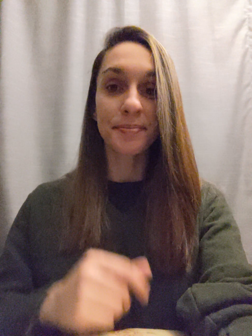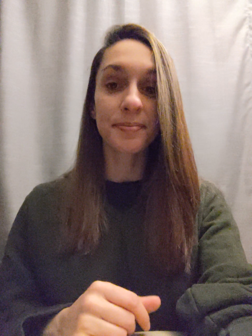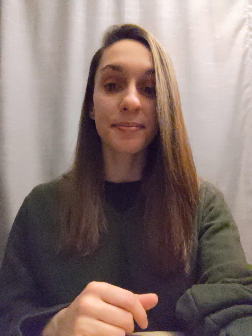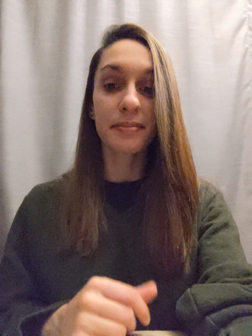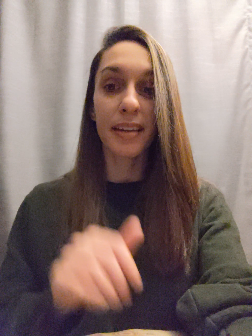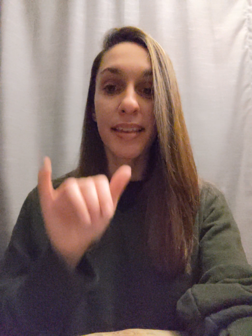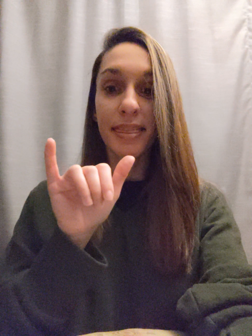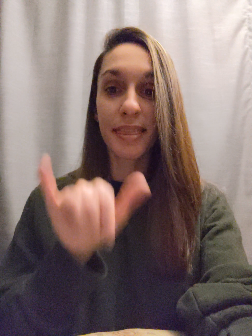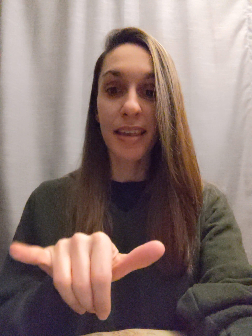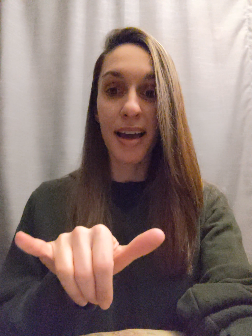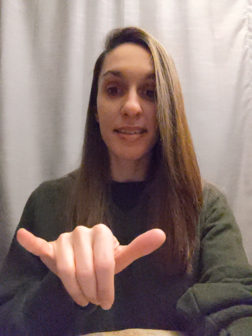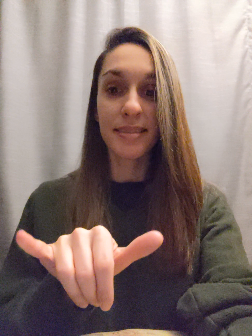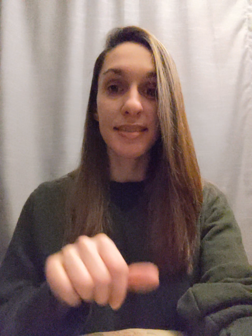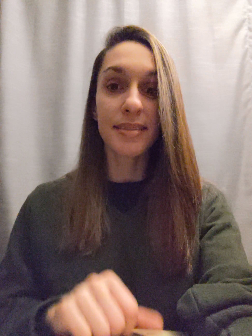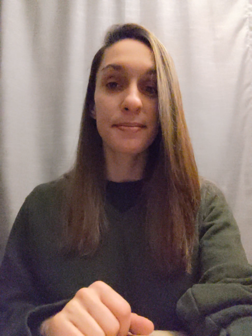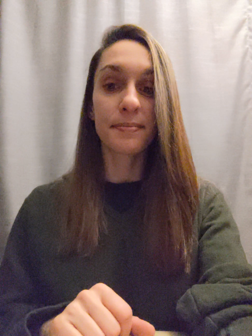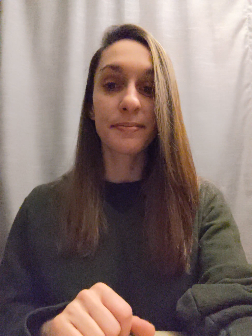that